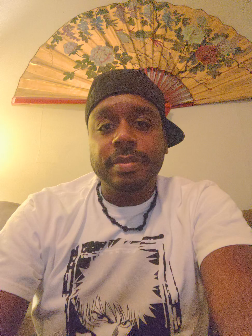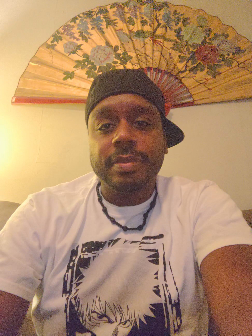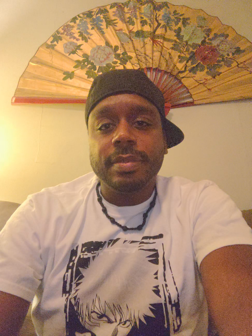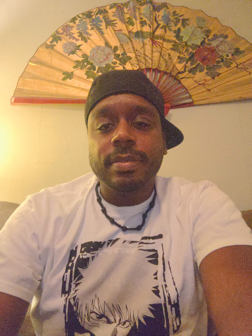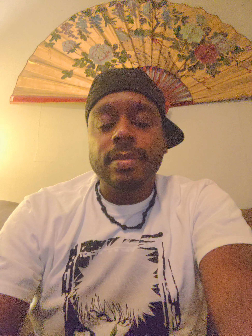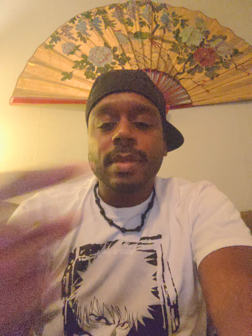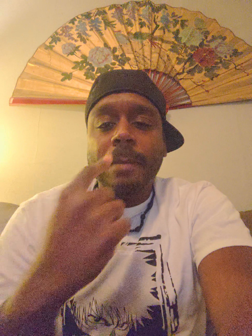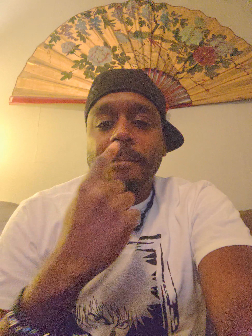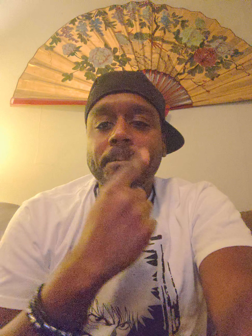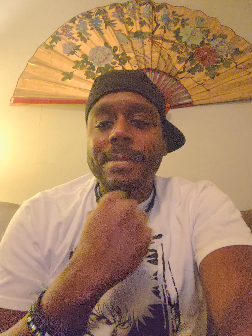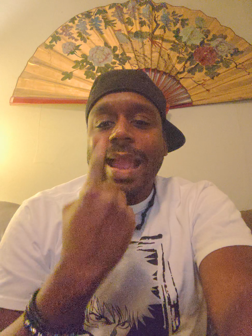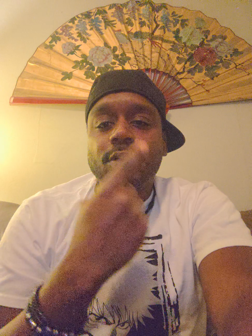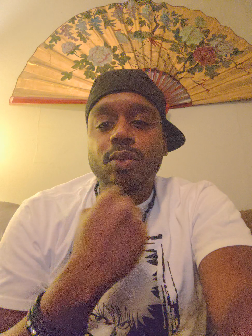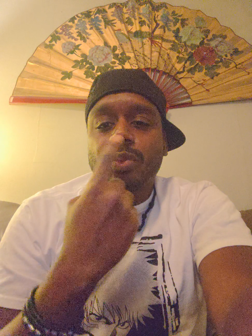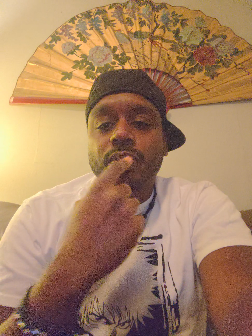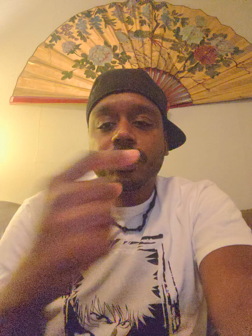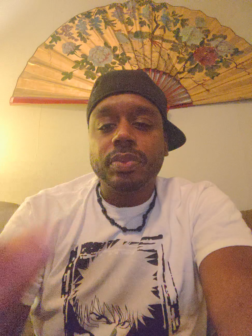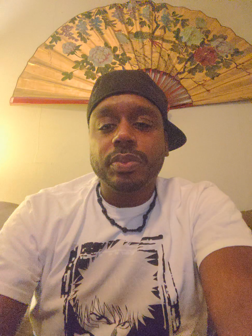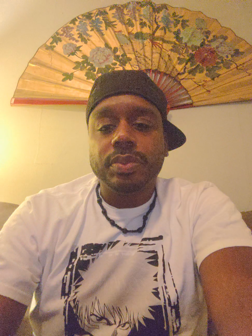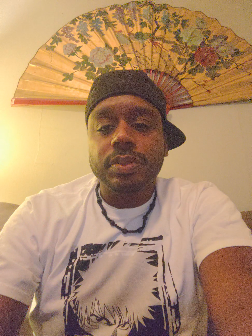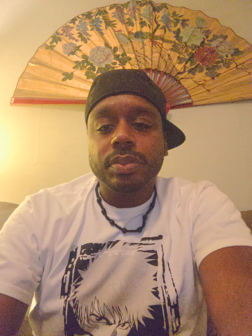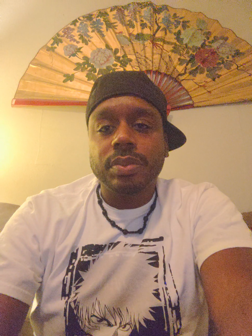mouth